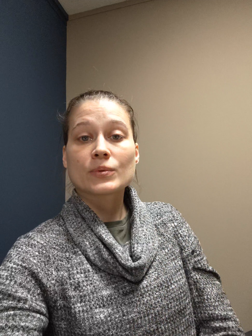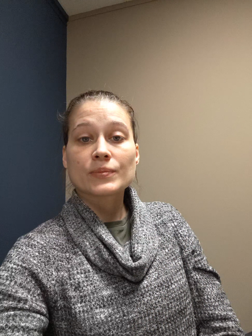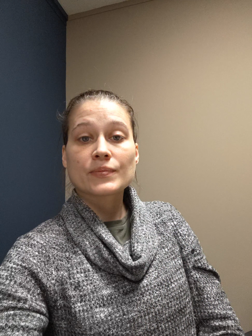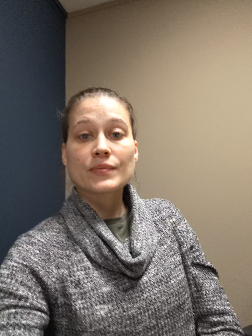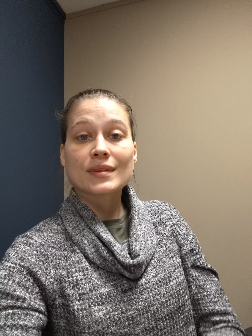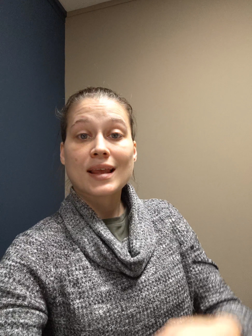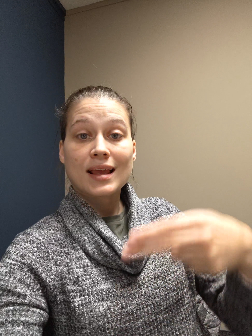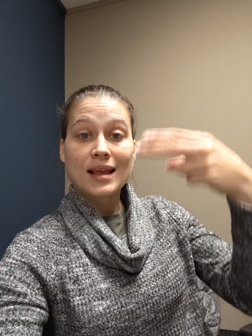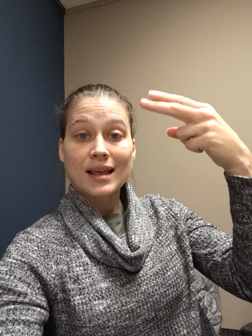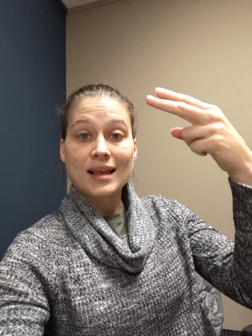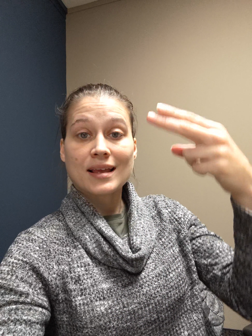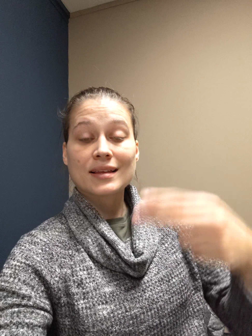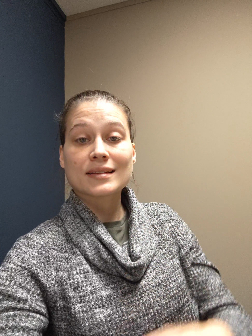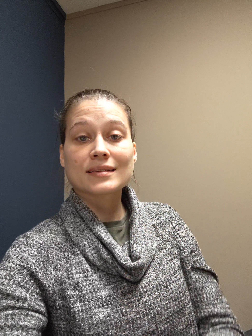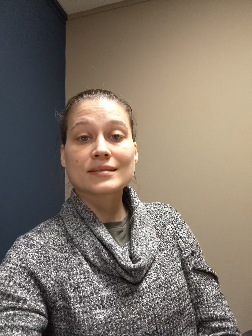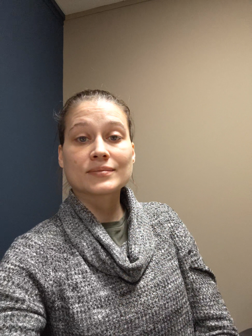high